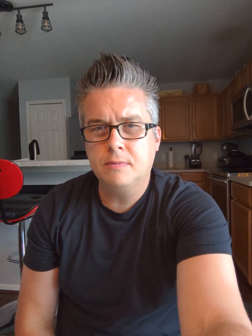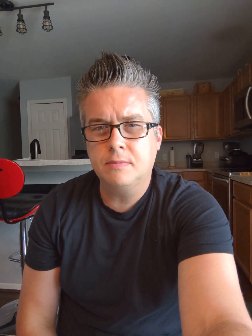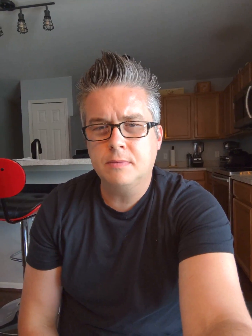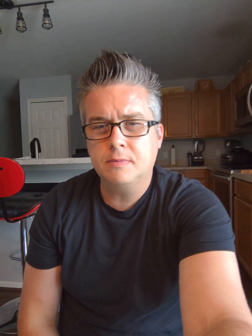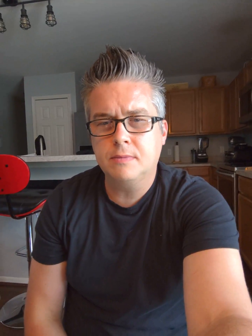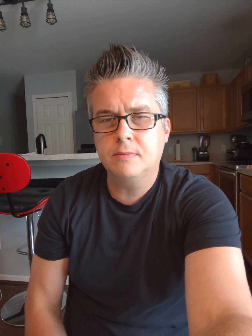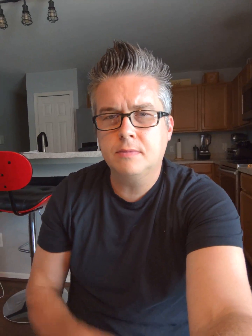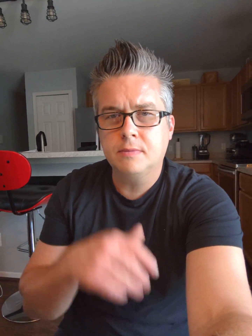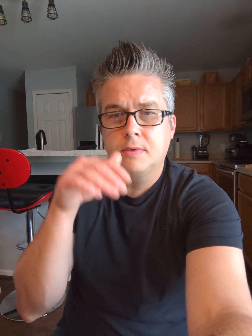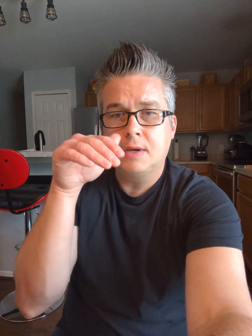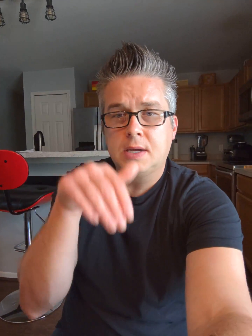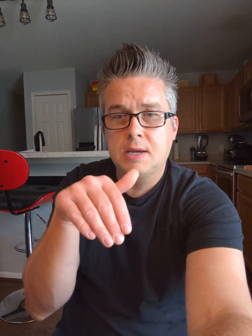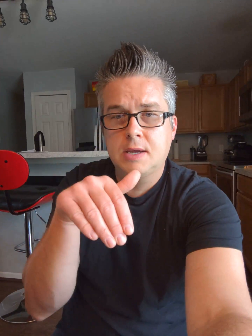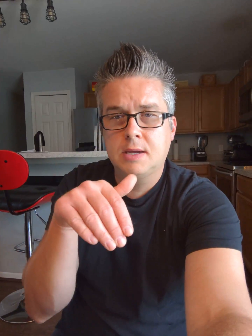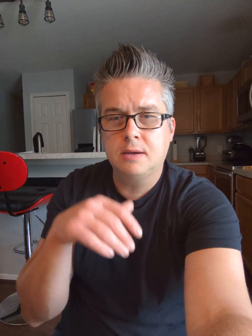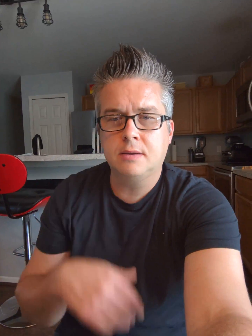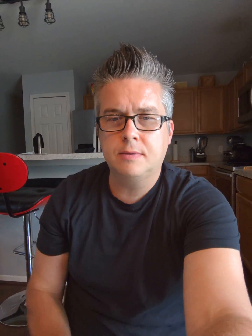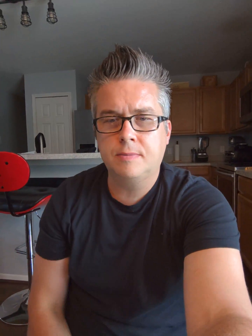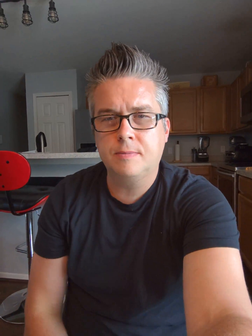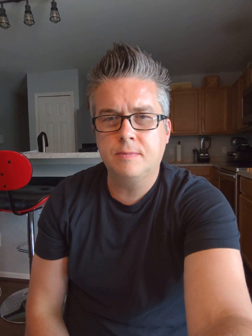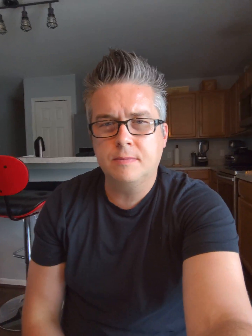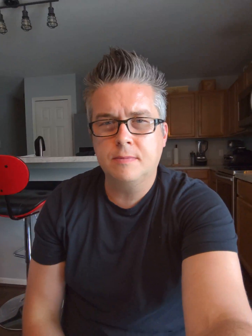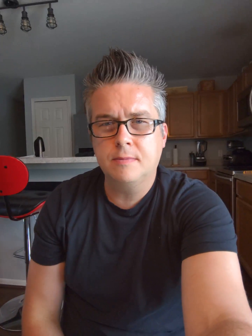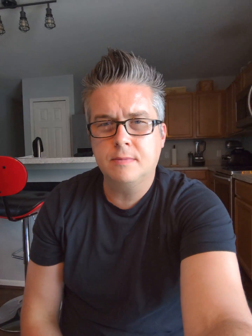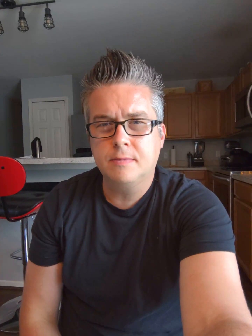night night